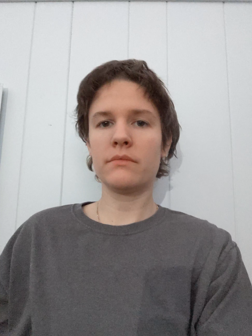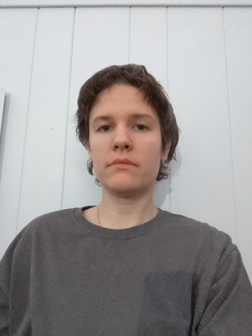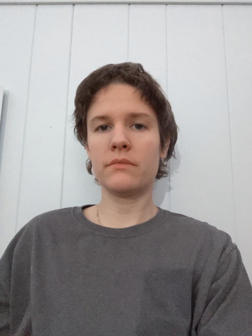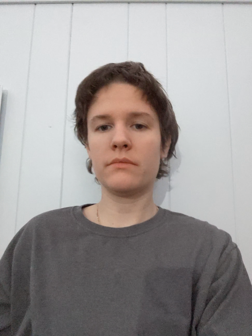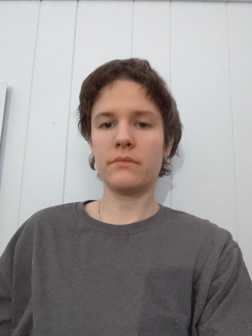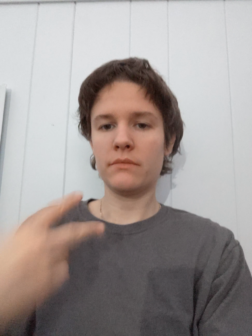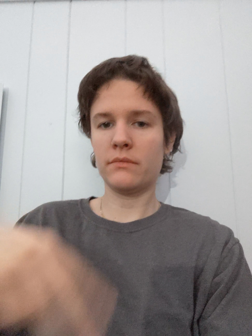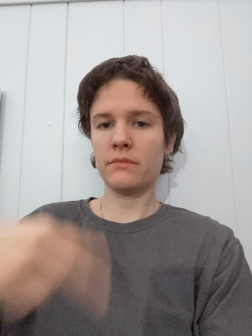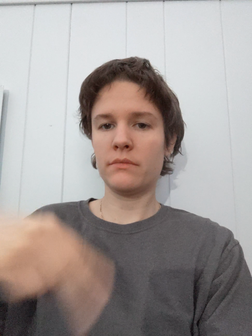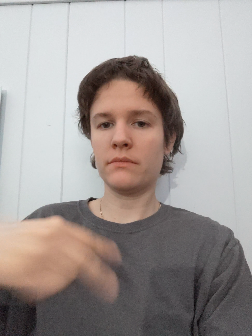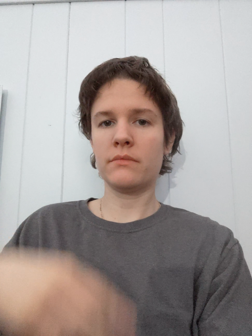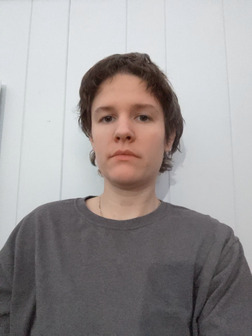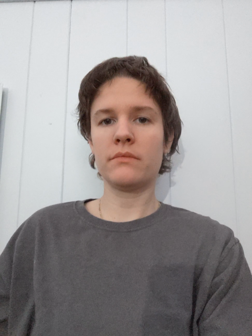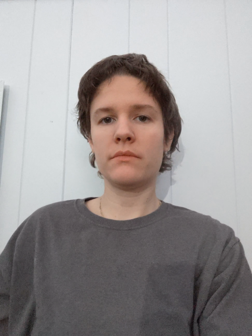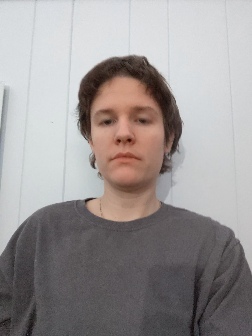dance